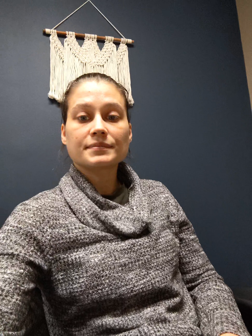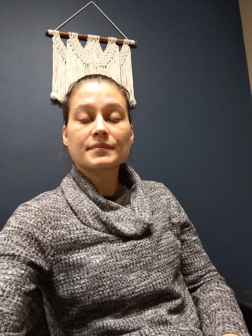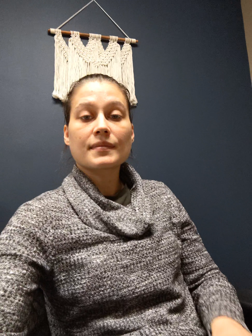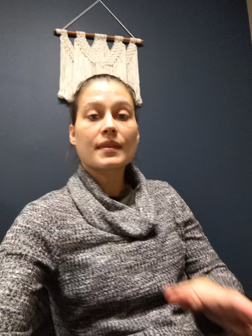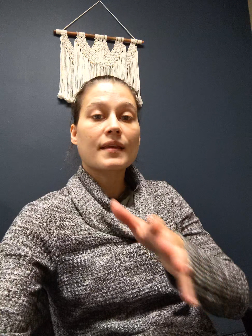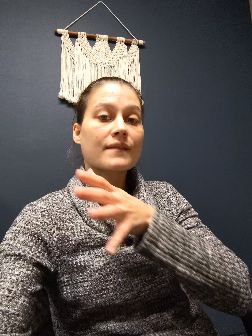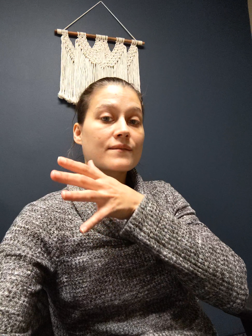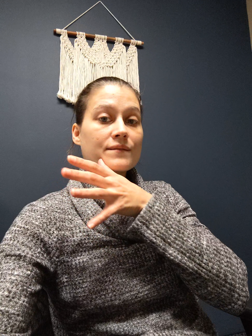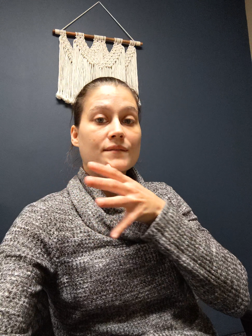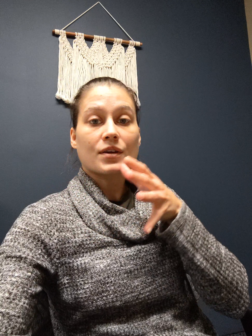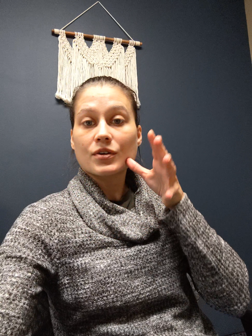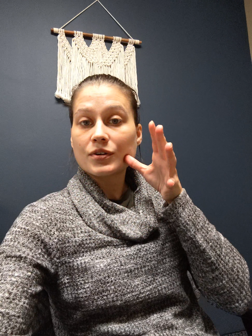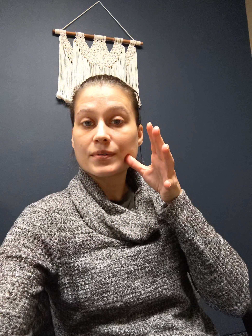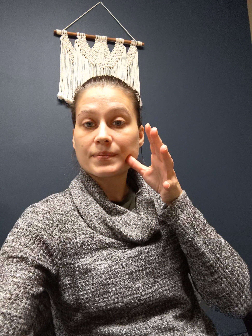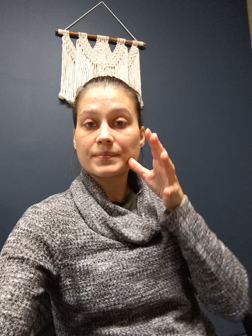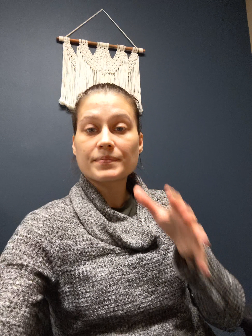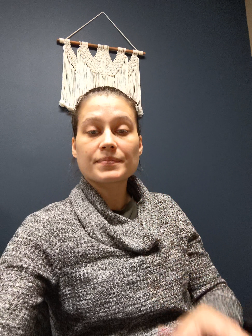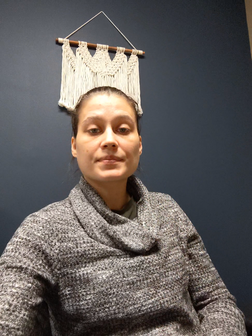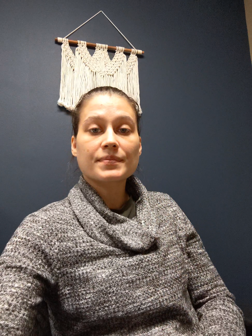farm